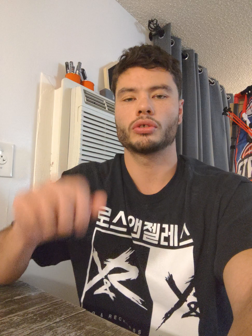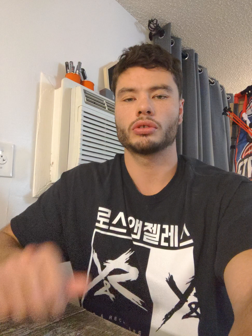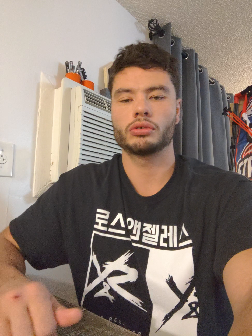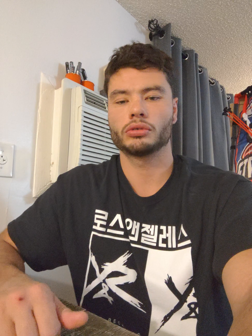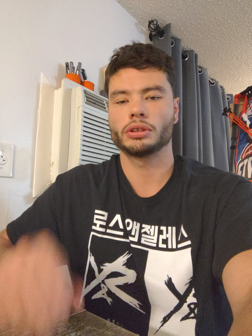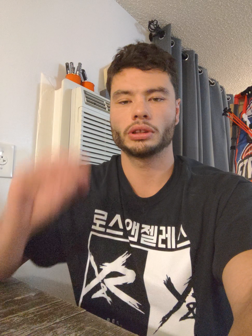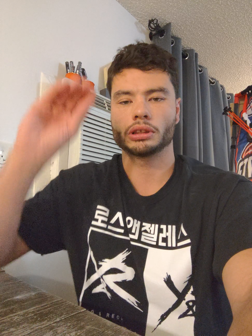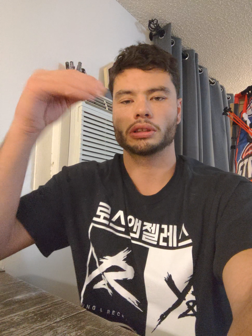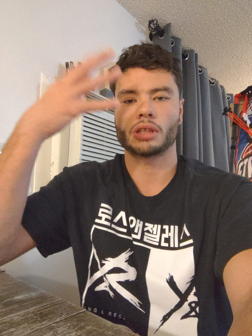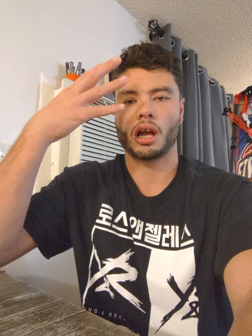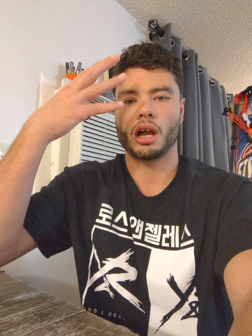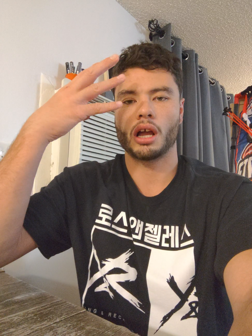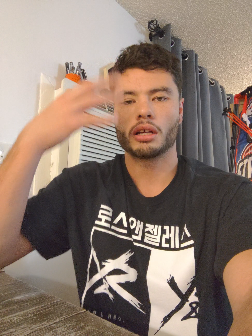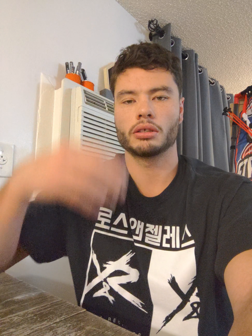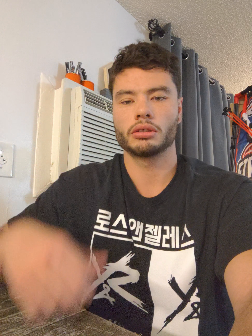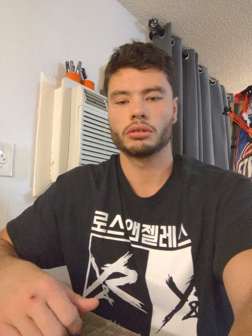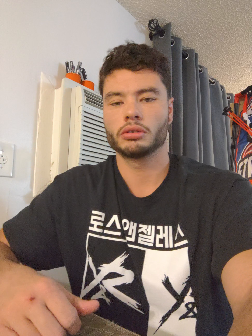sun